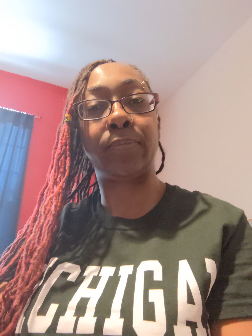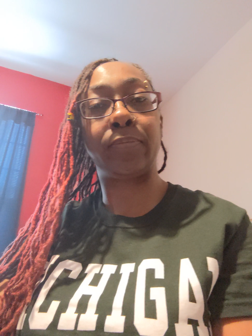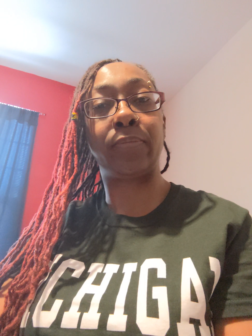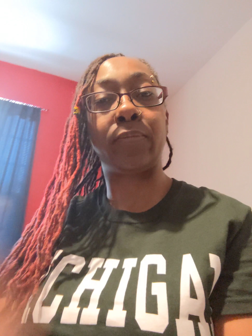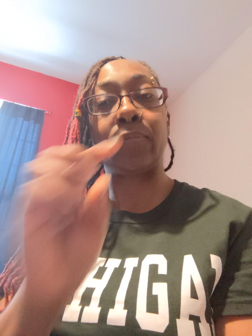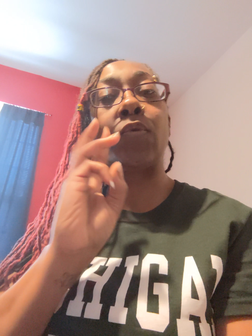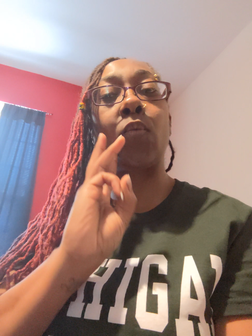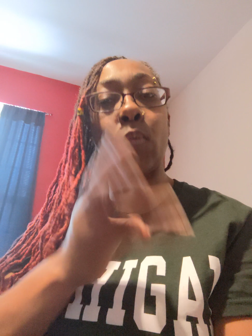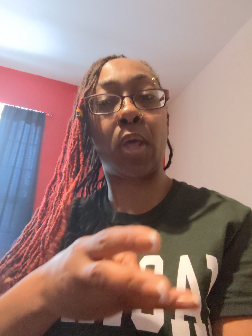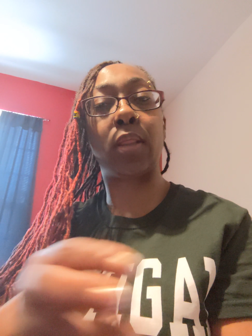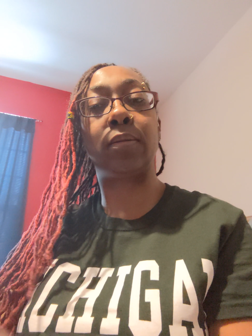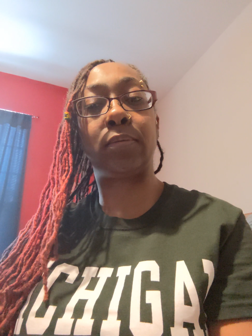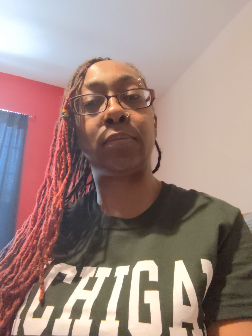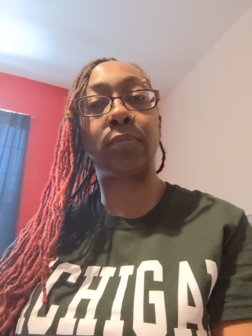will